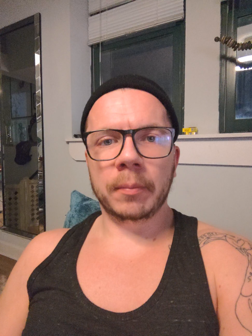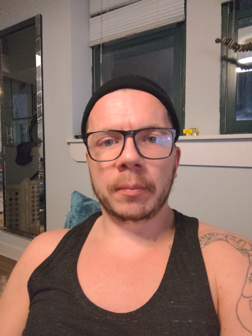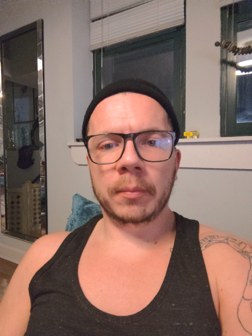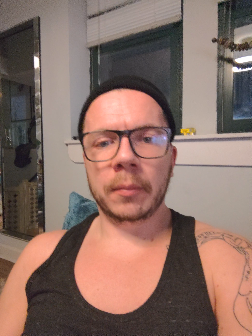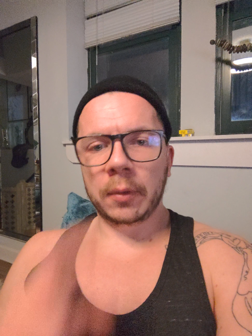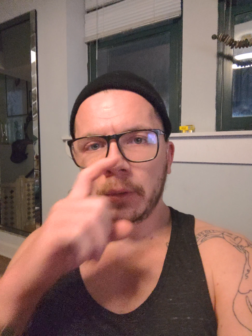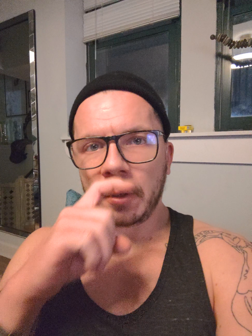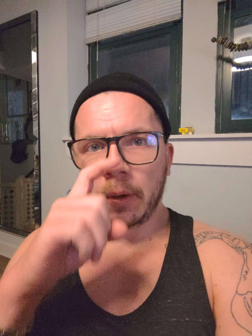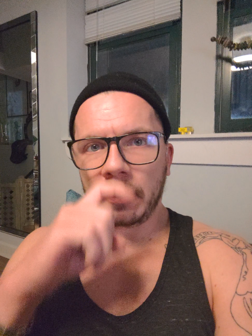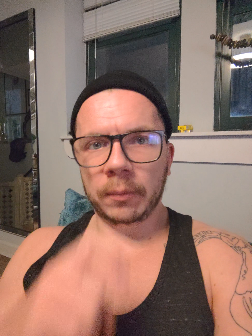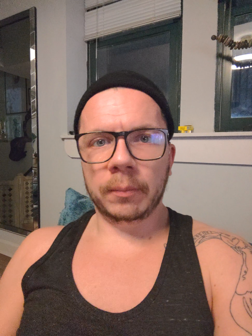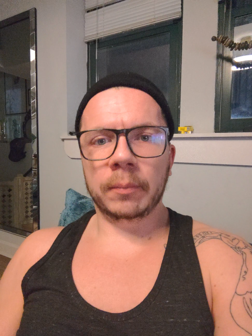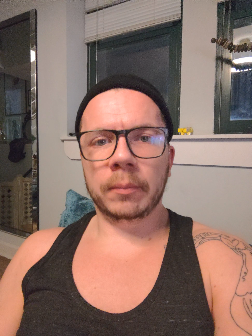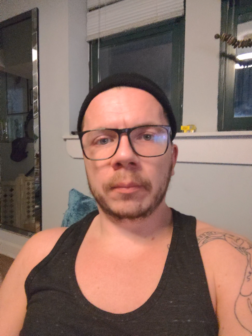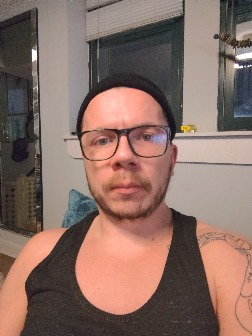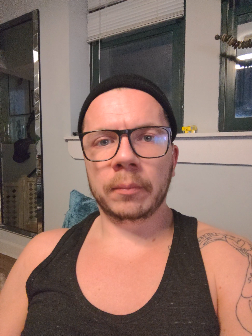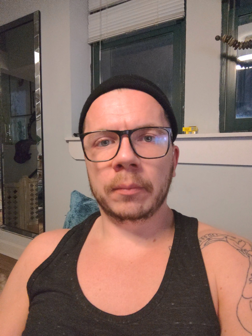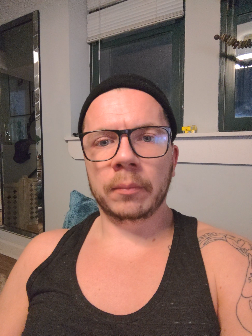doll